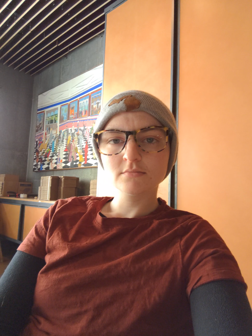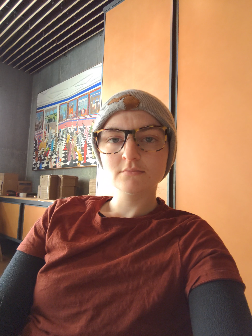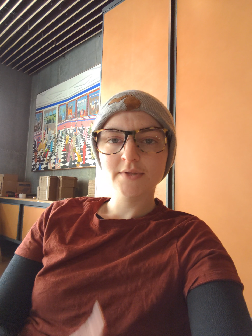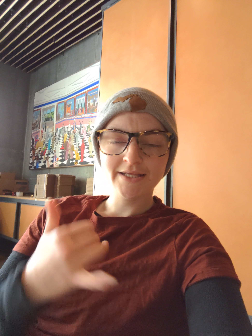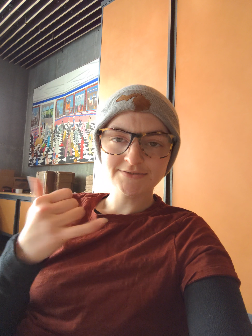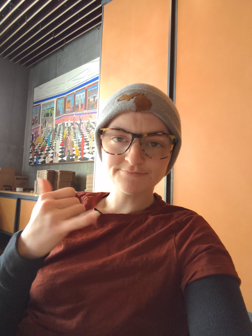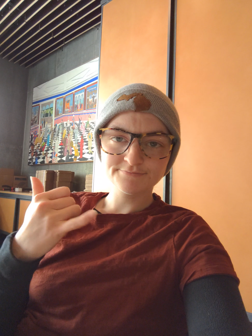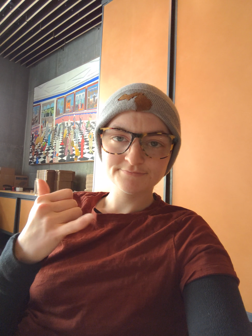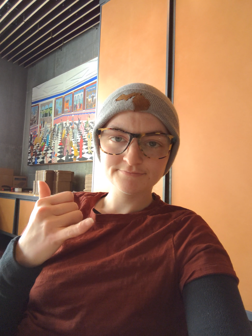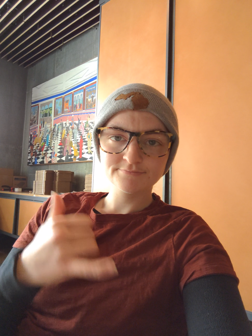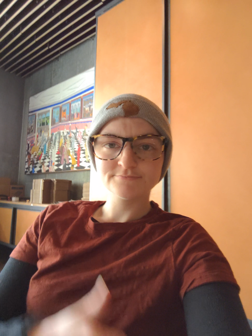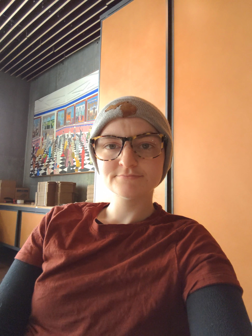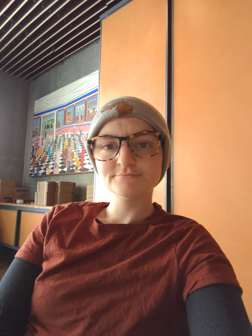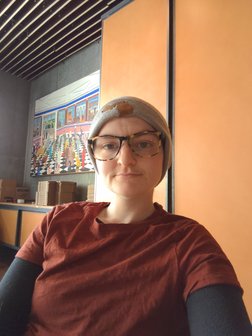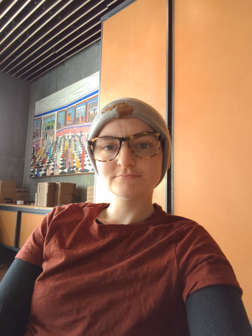yellow